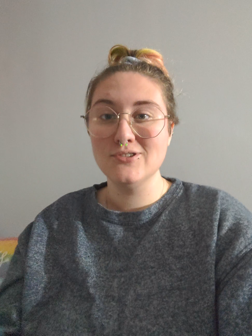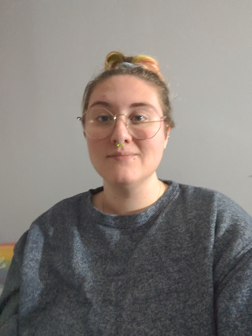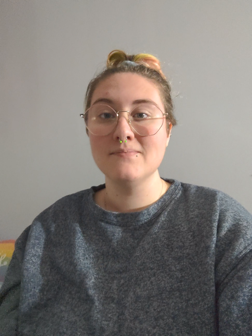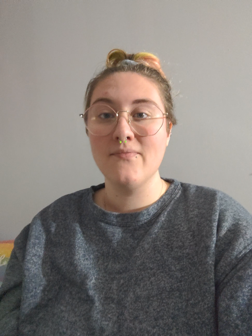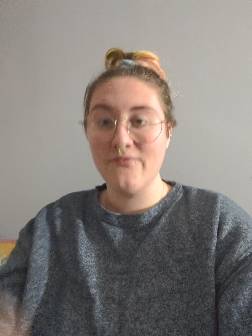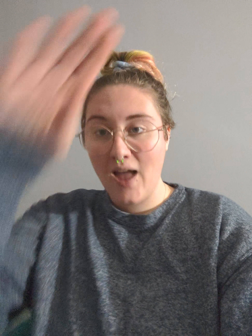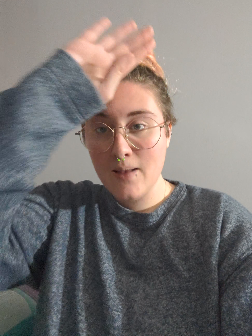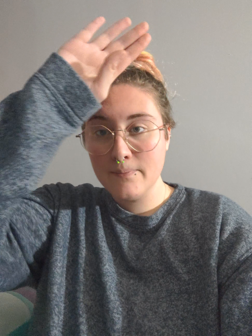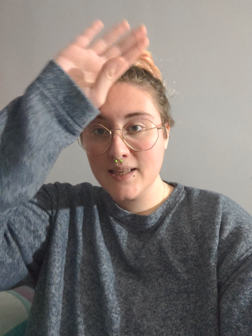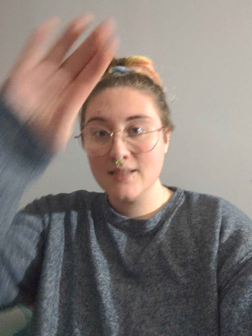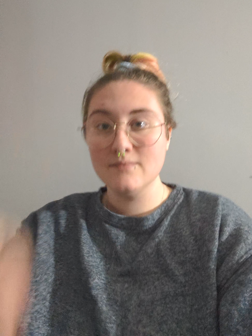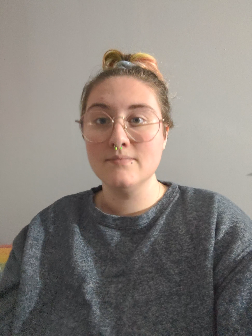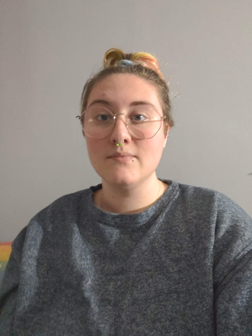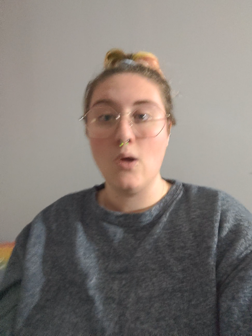fireman